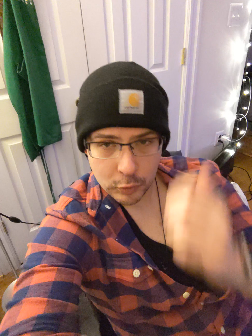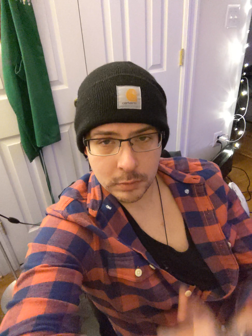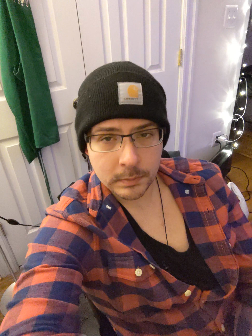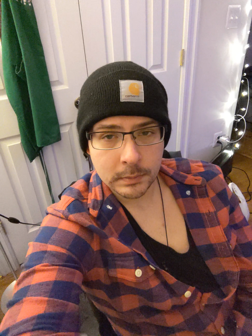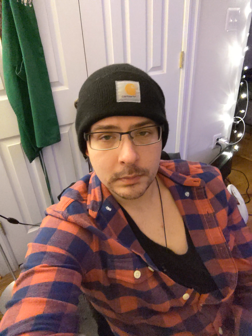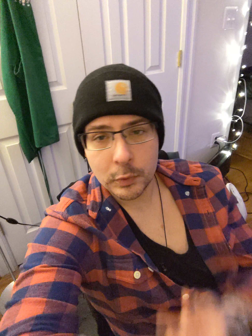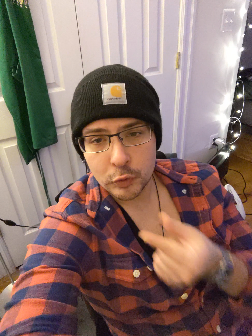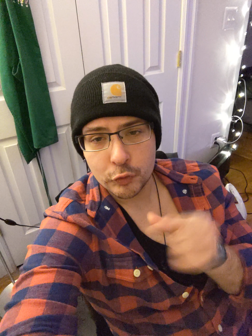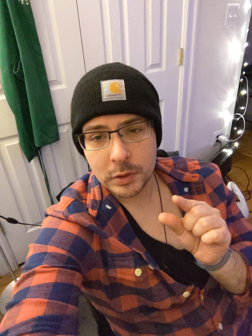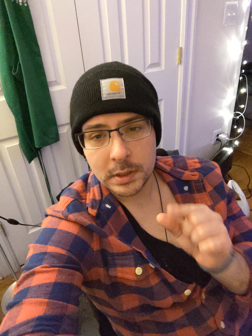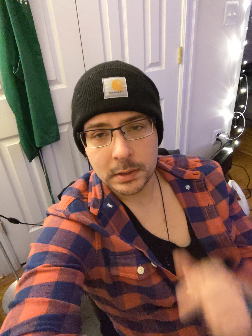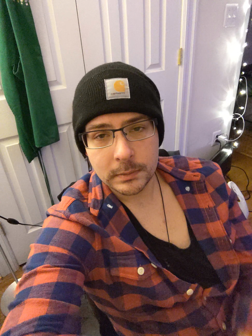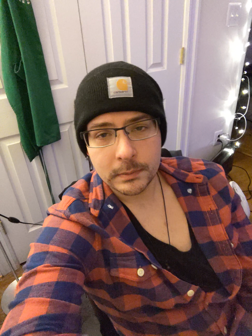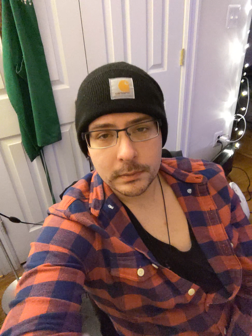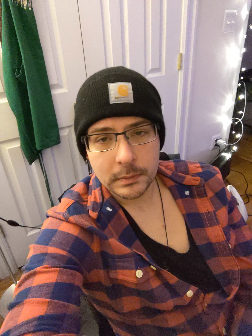green